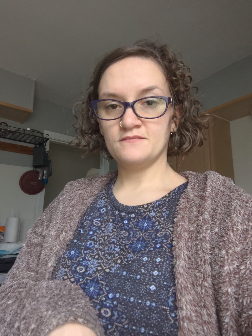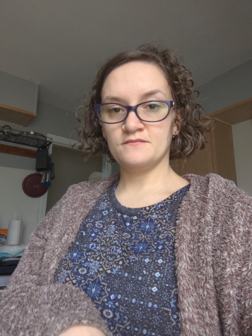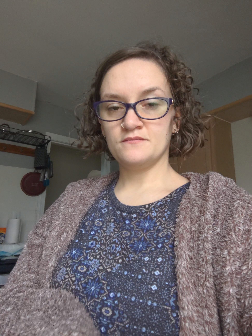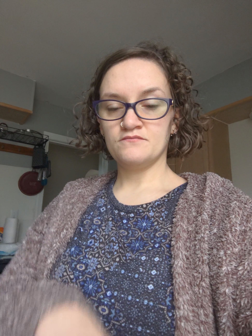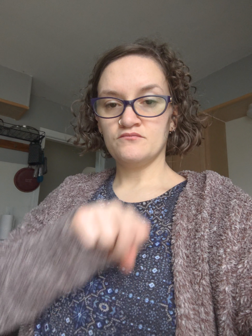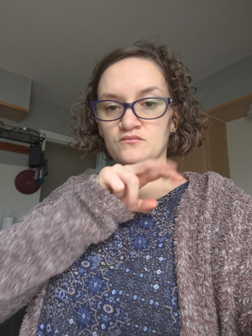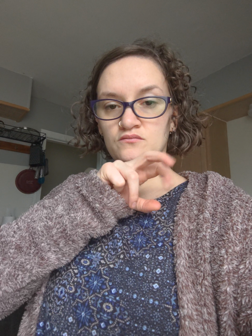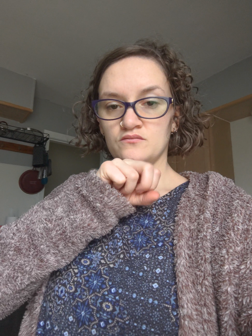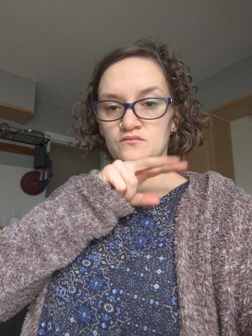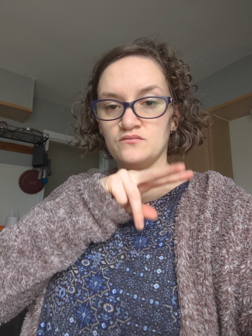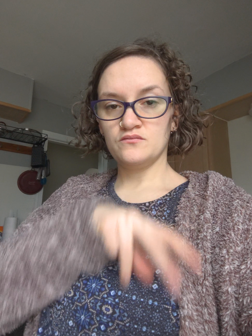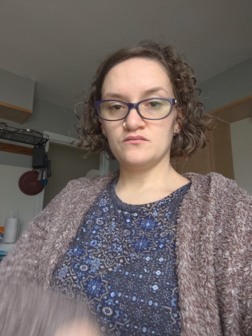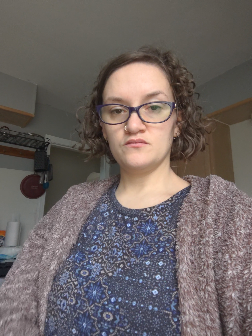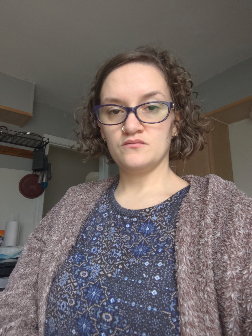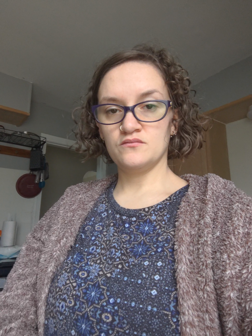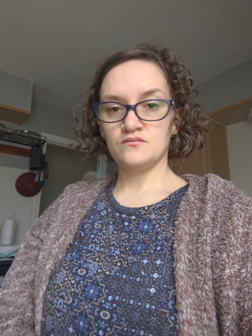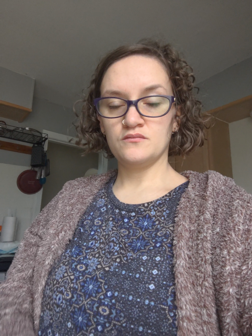frog